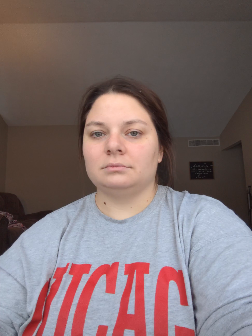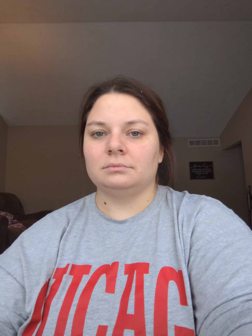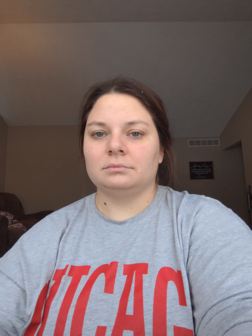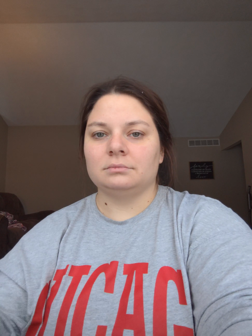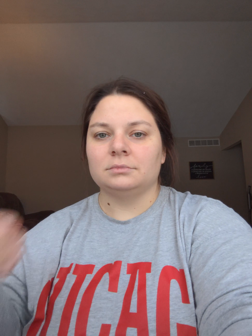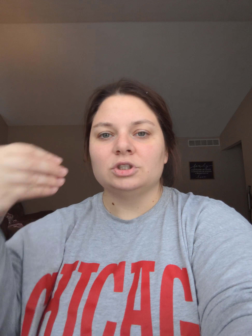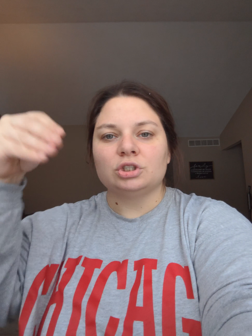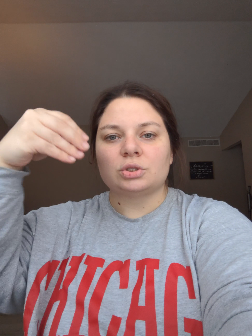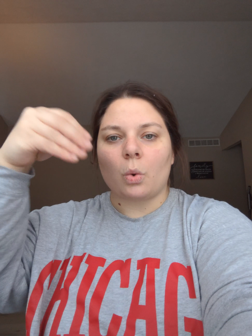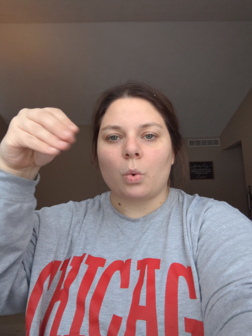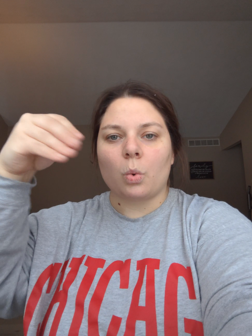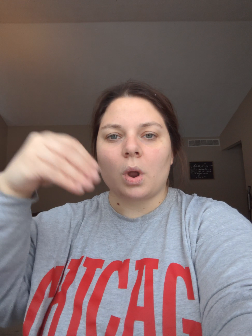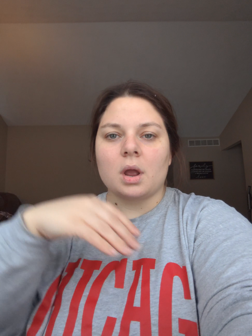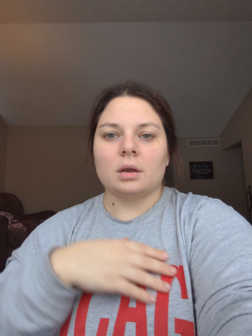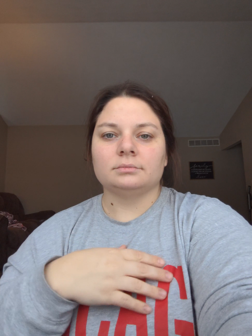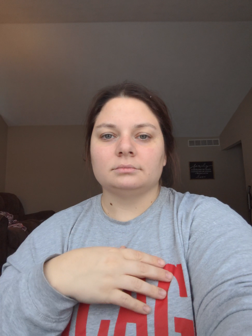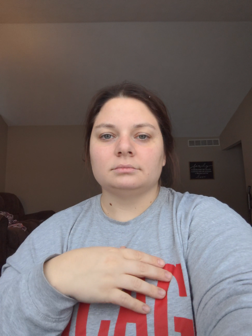store